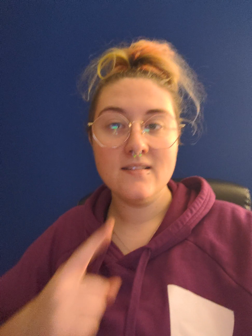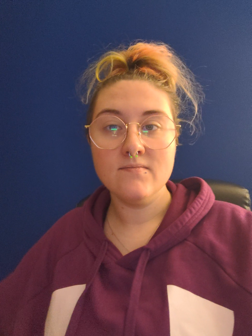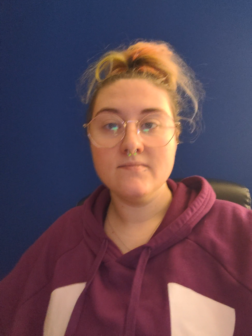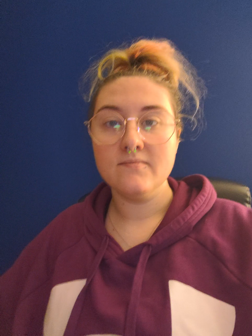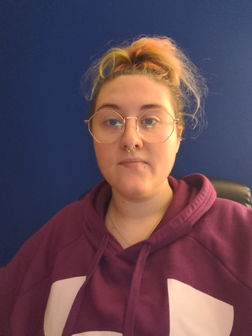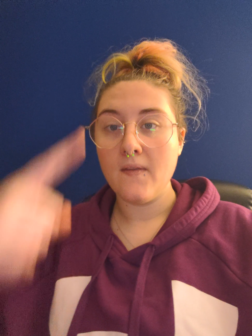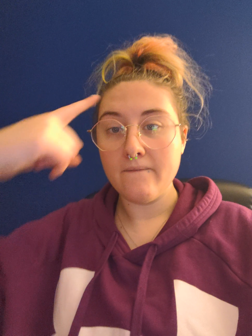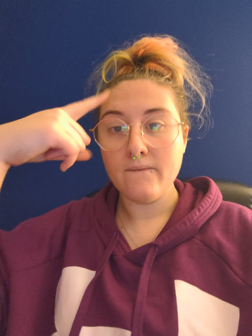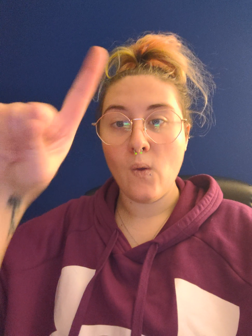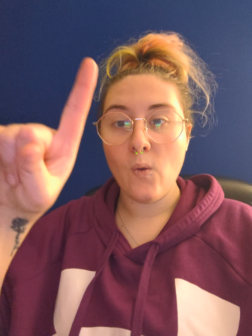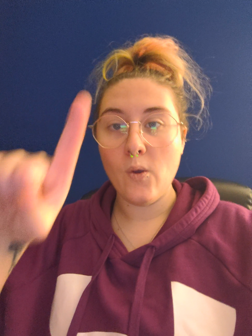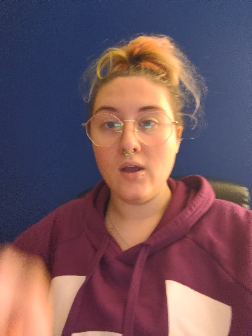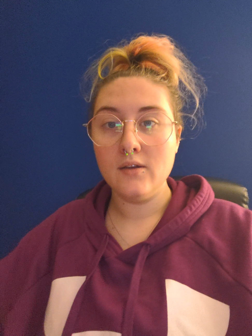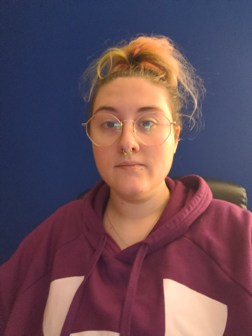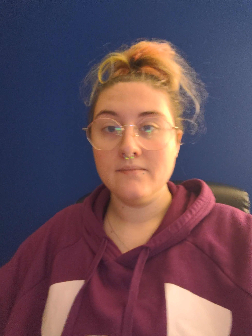for